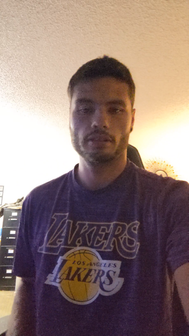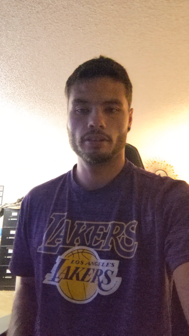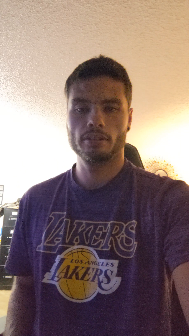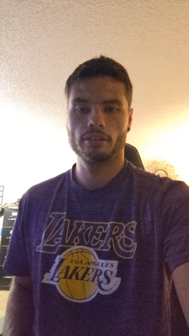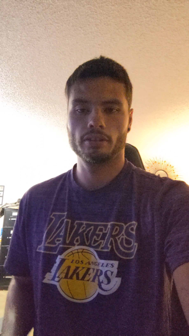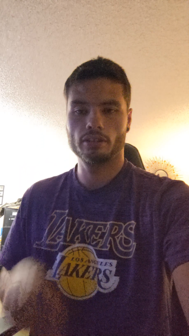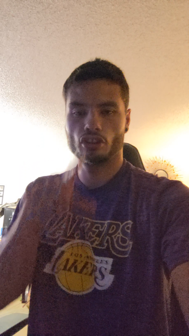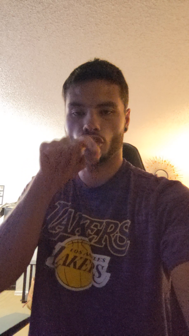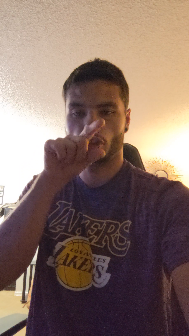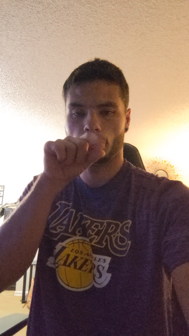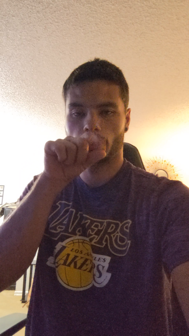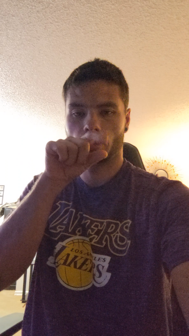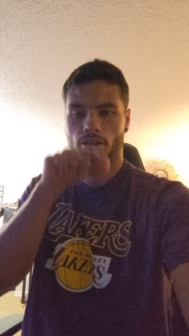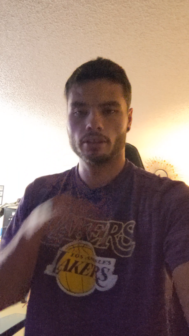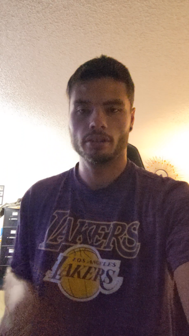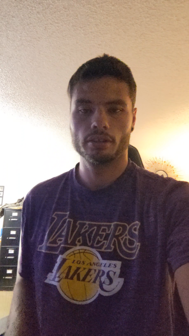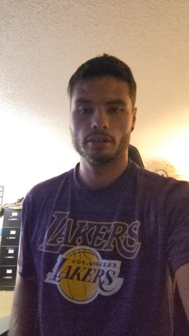chicken